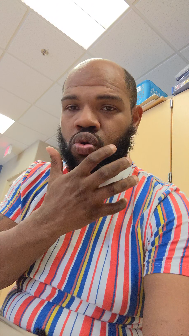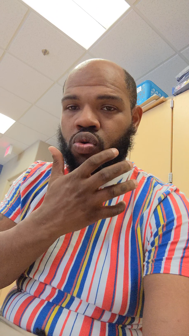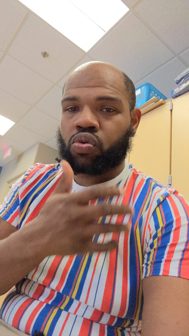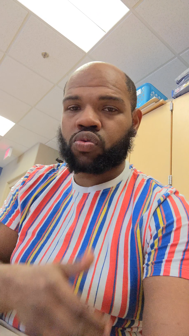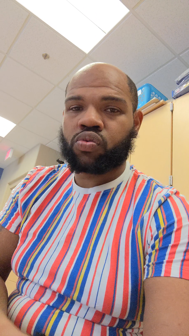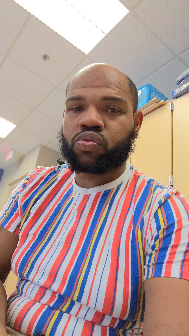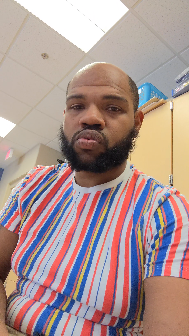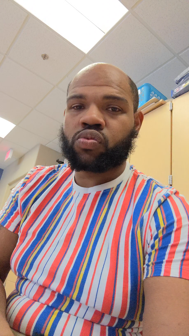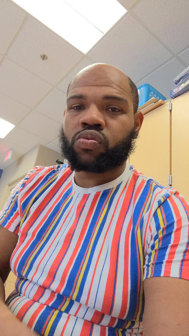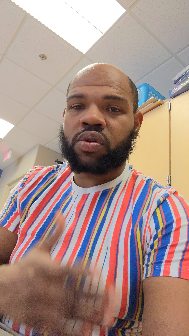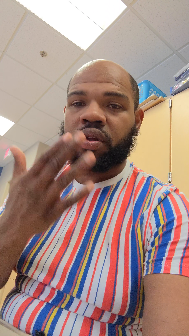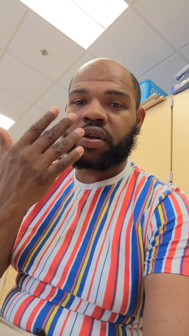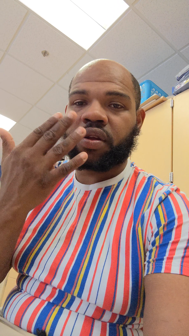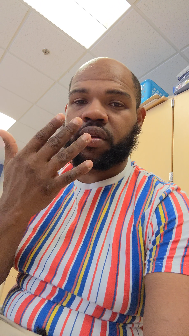hand